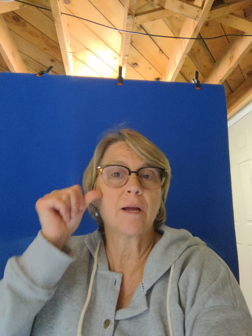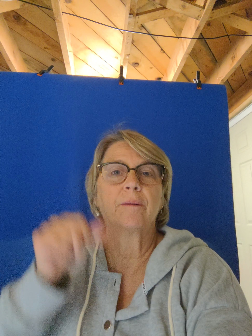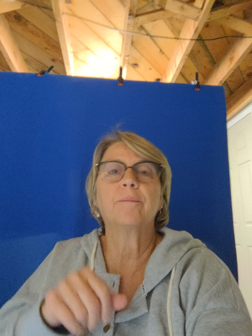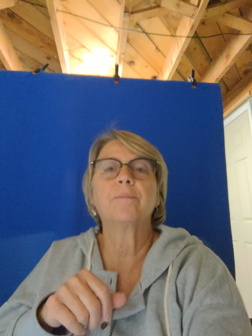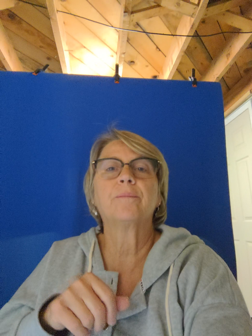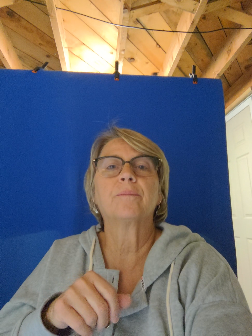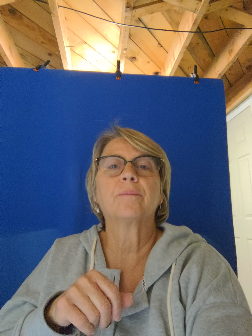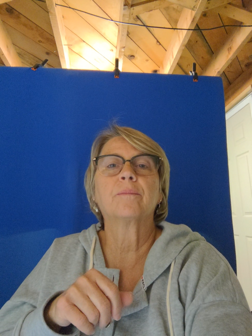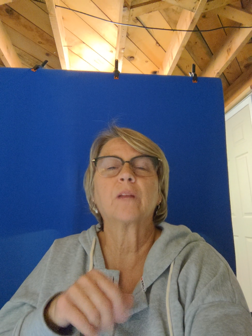yesterday